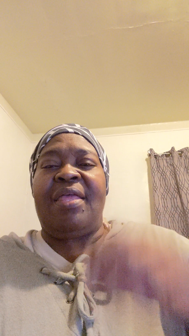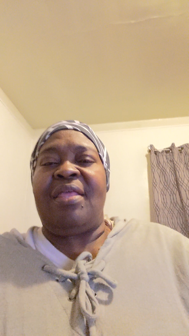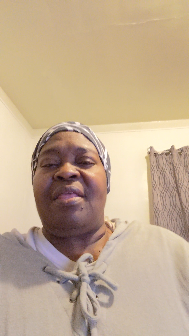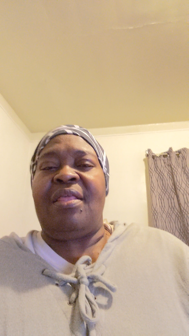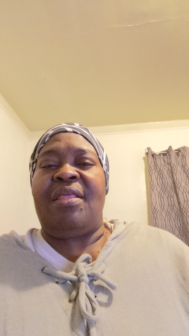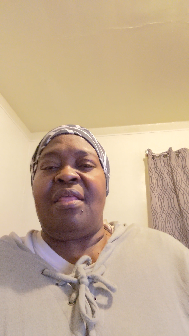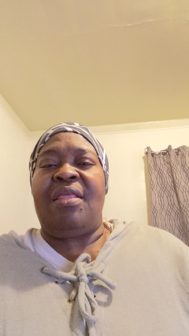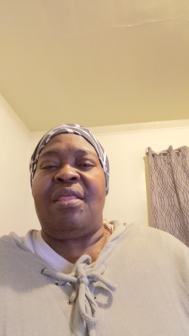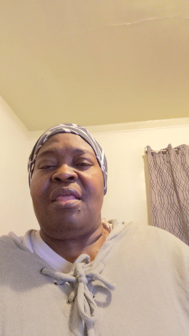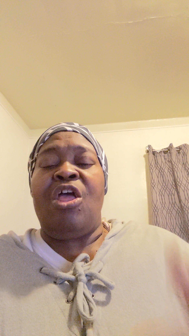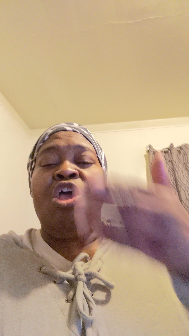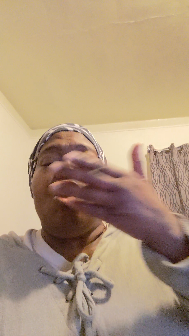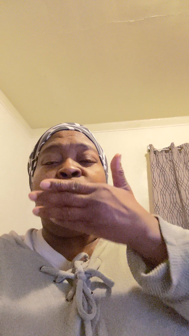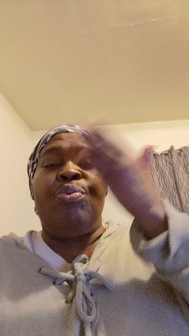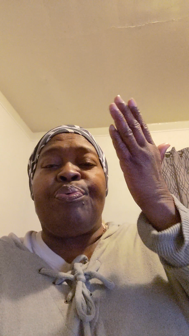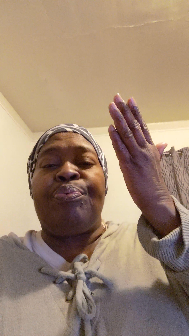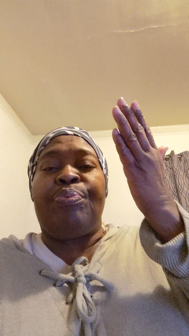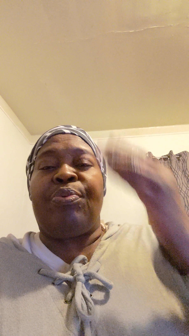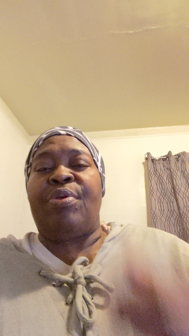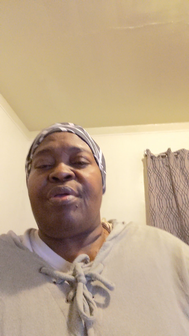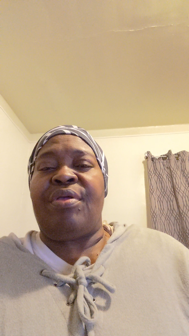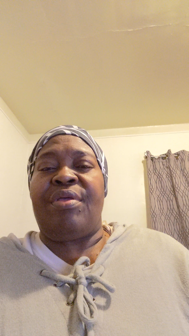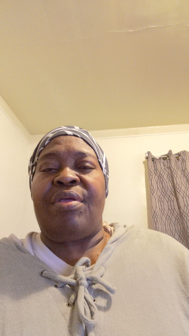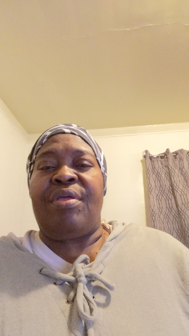all gone